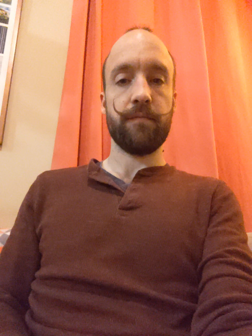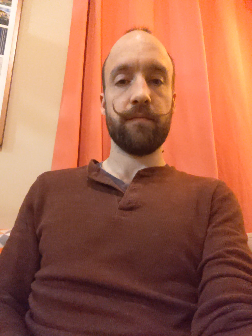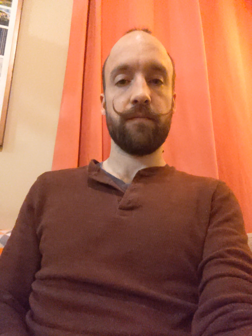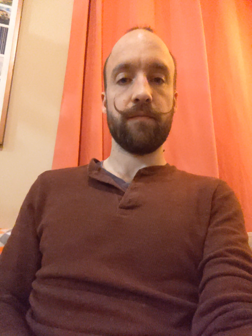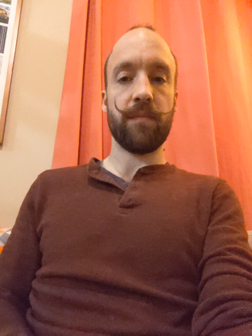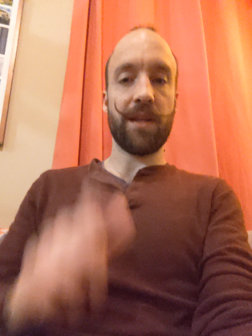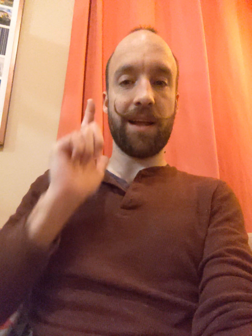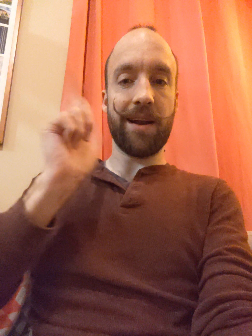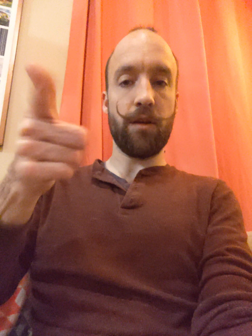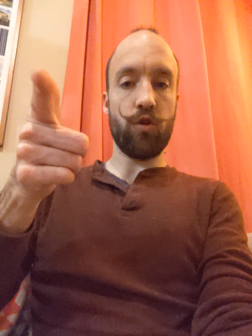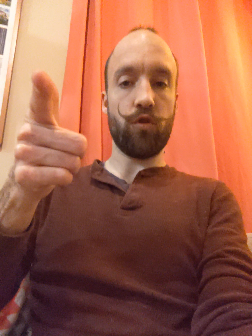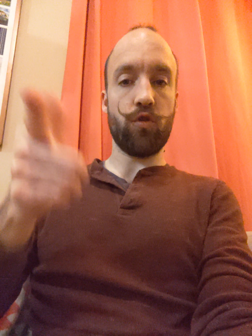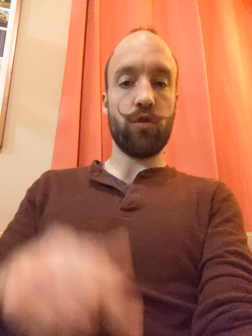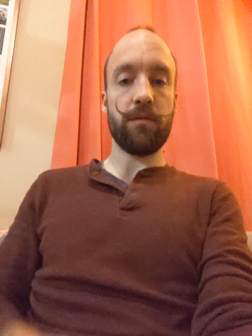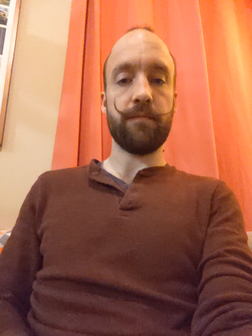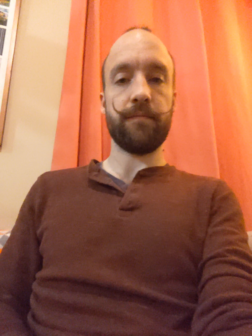later